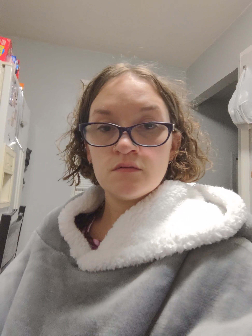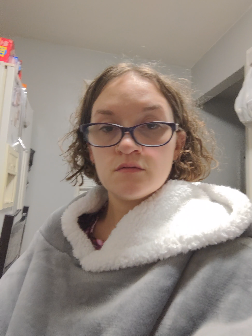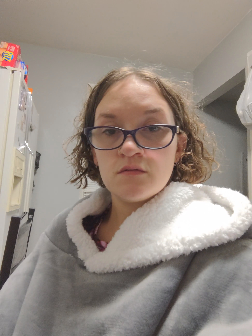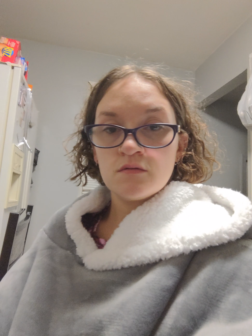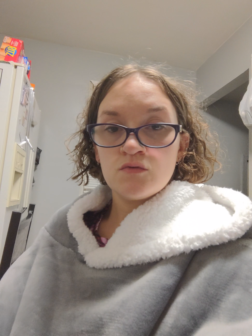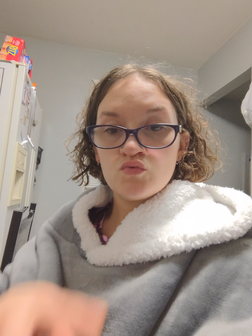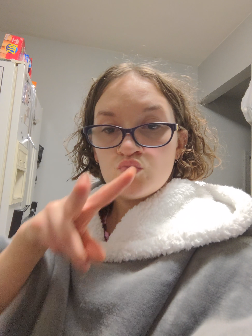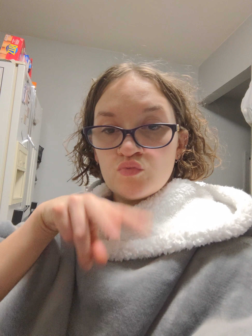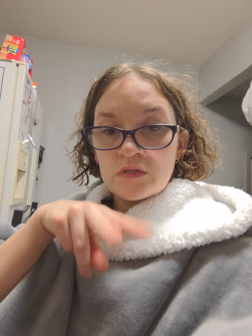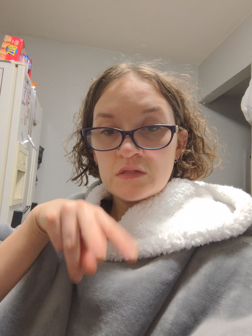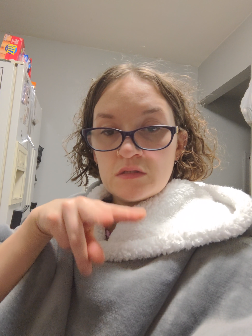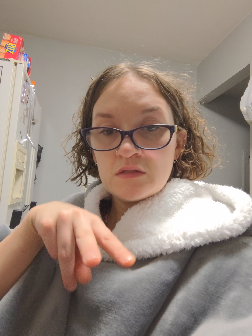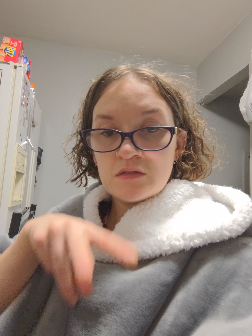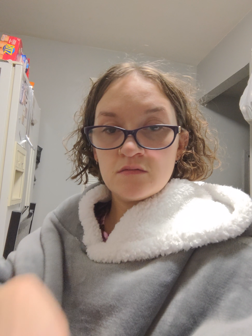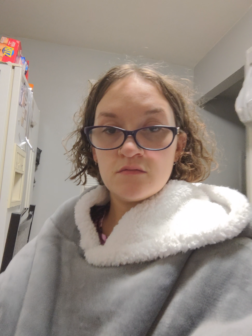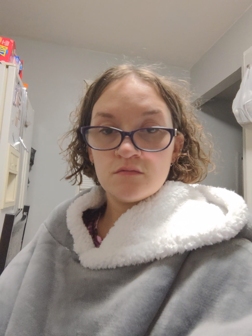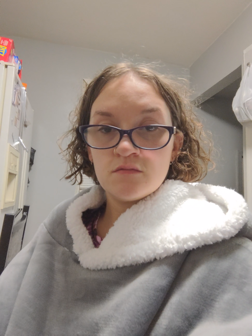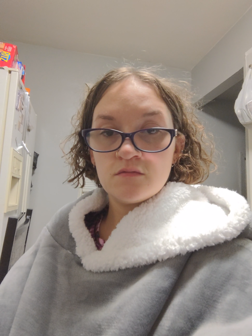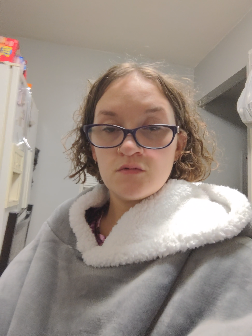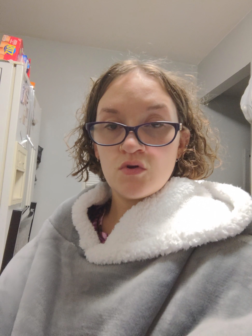read